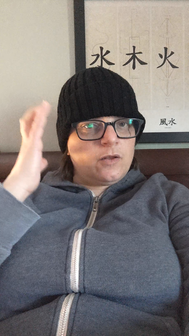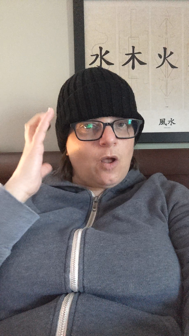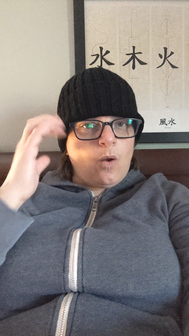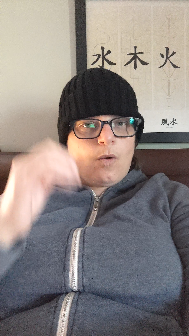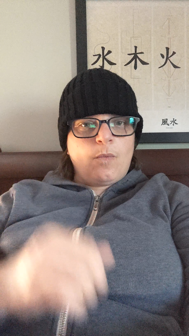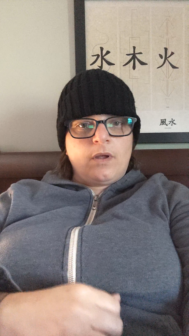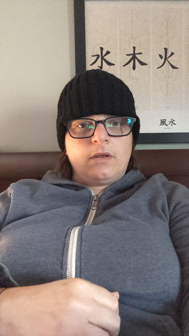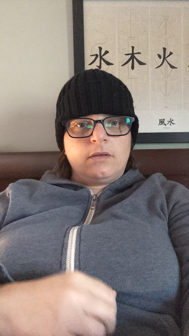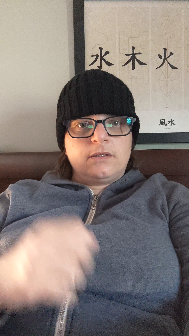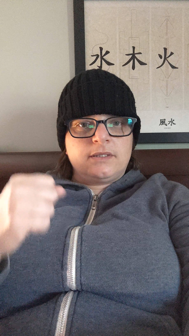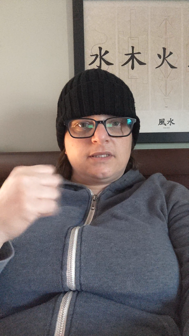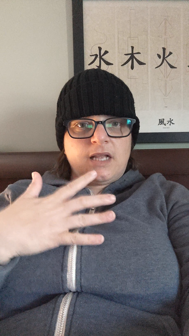scared